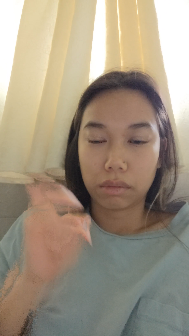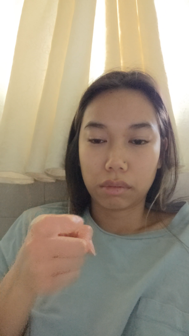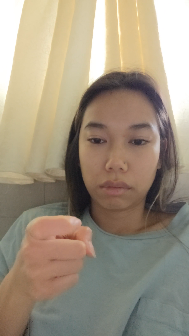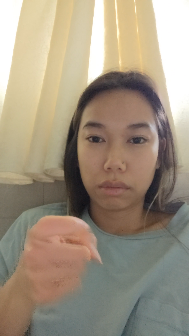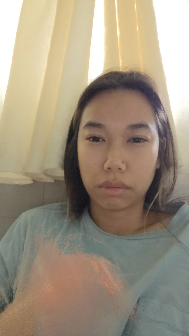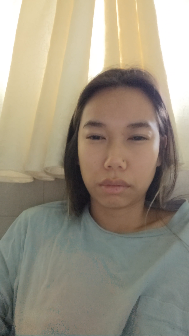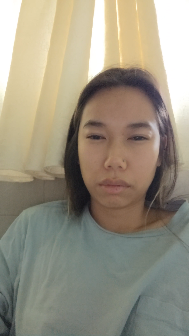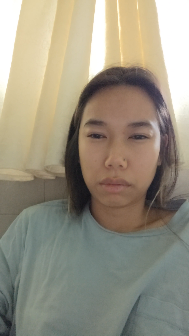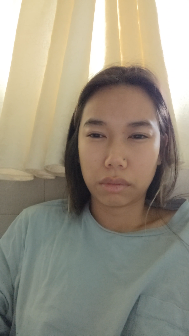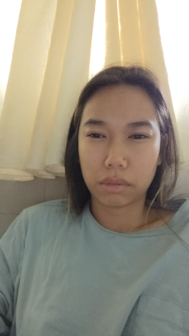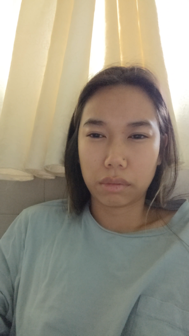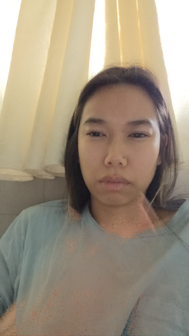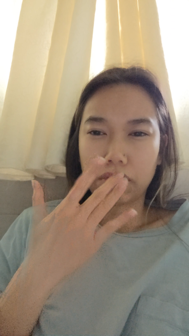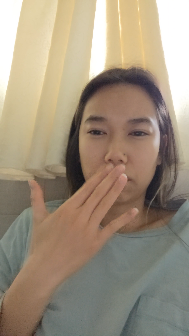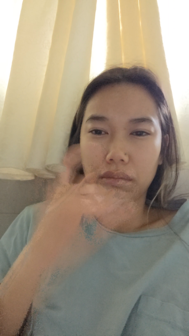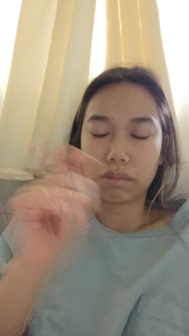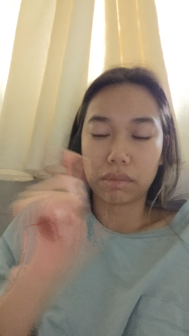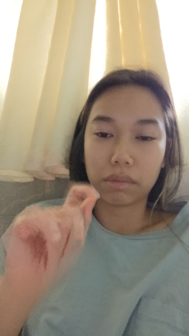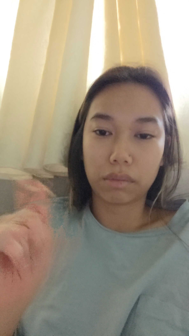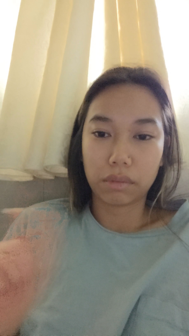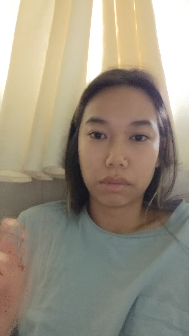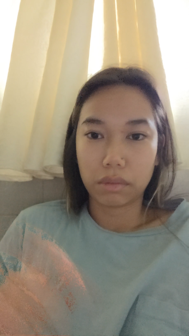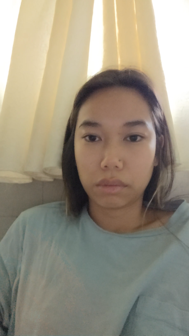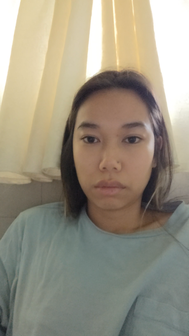crayon